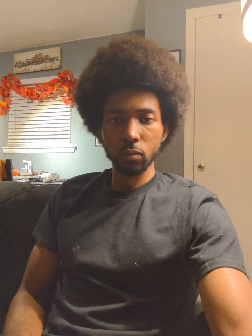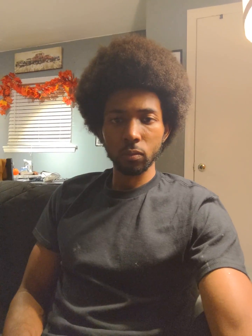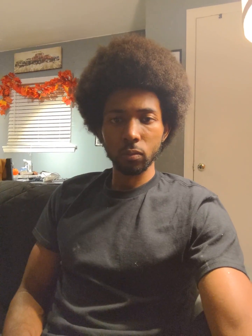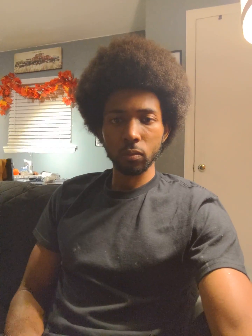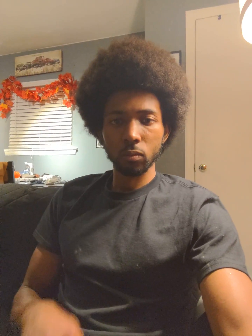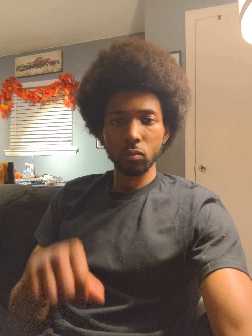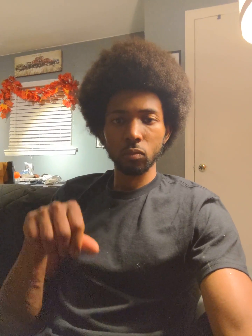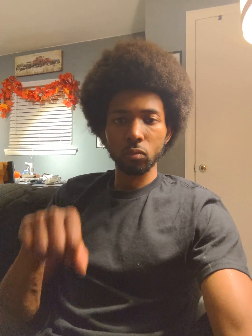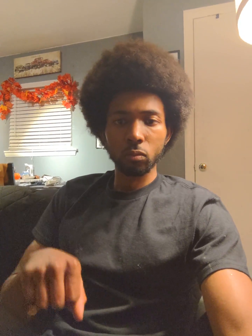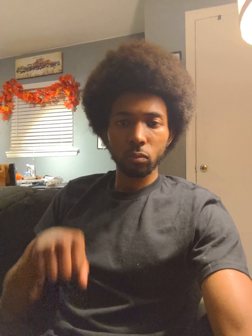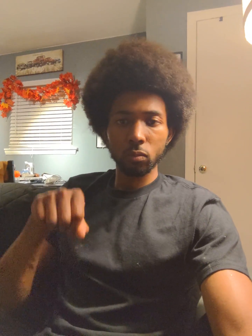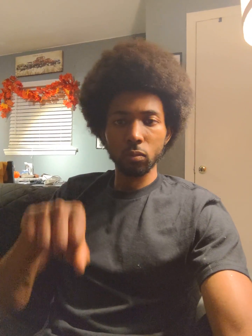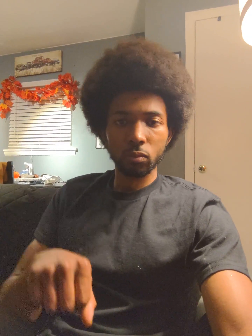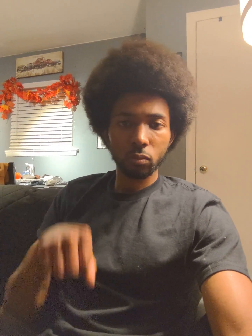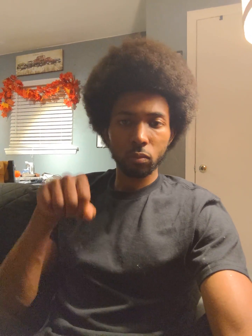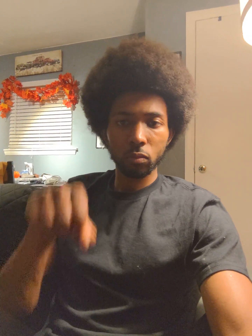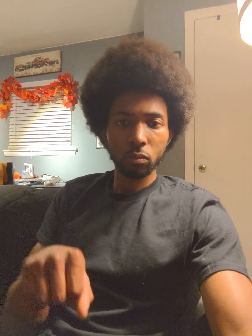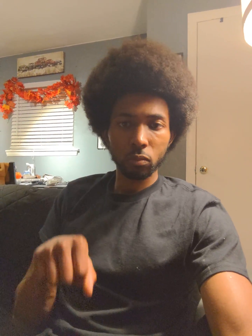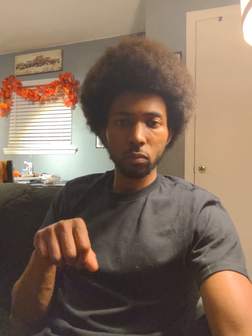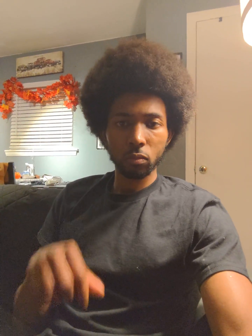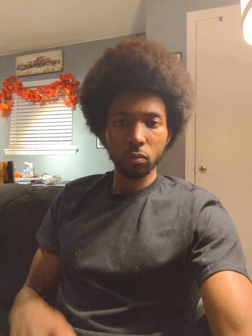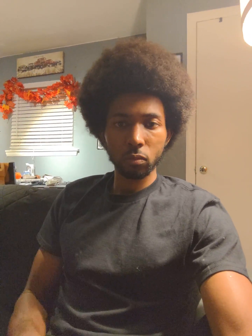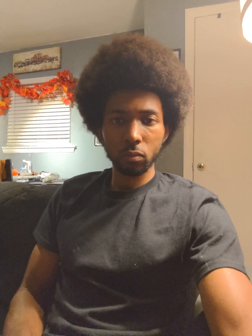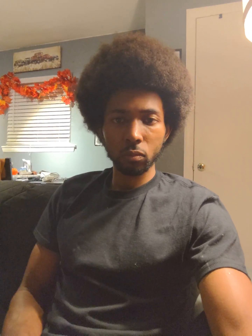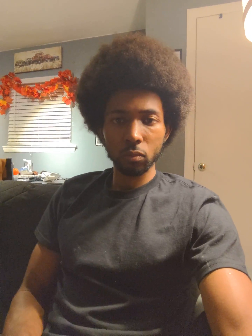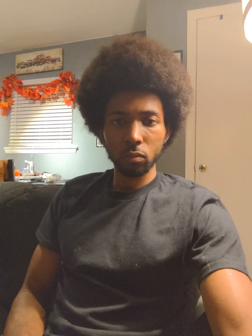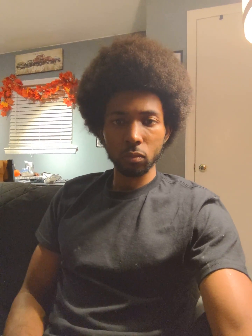bicycle